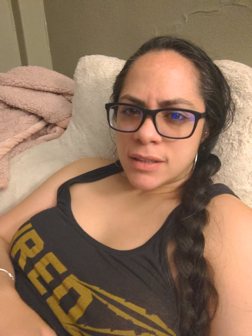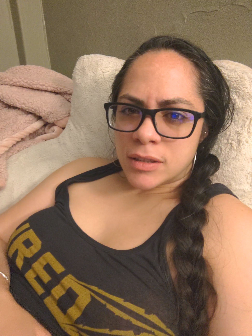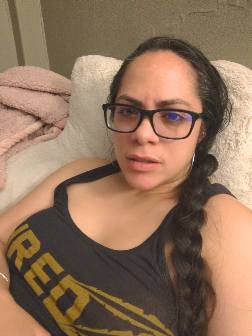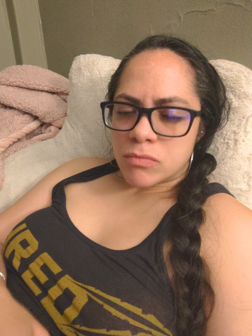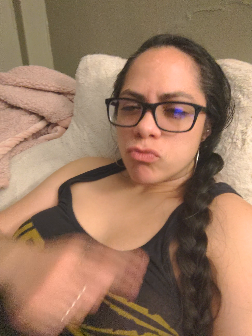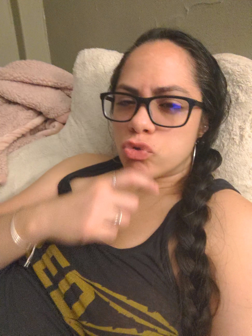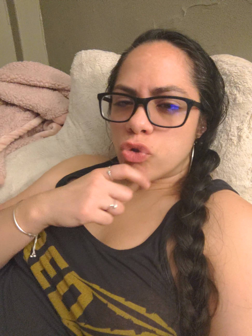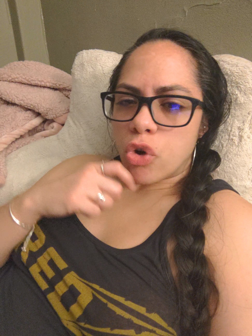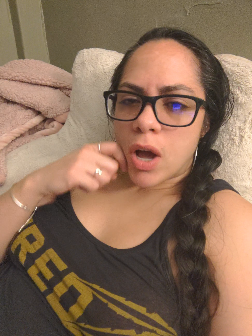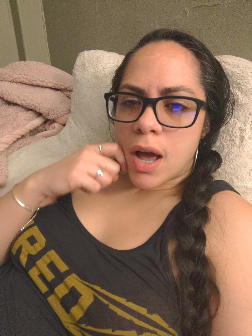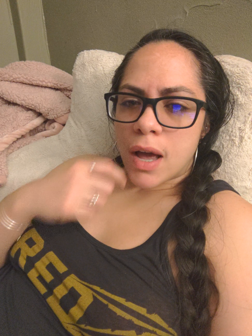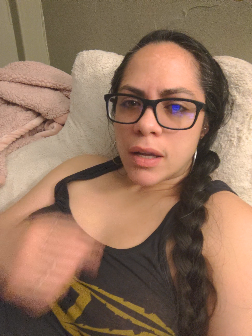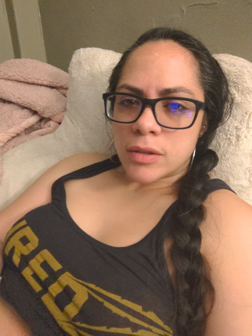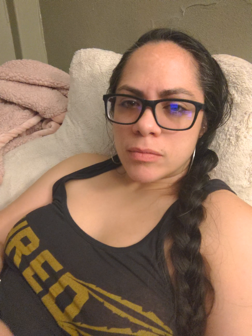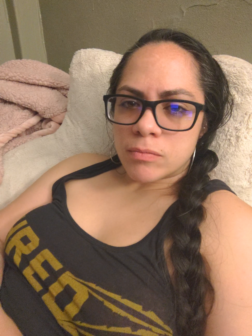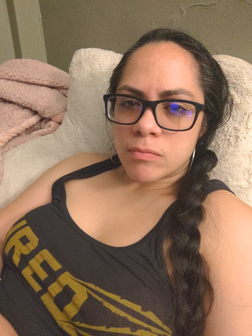dry